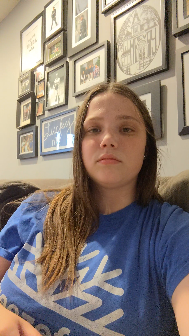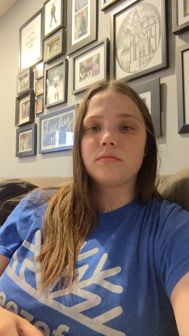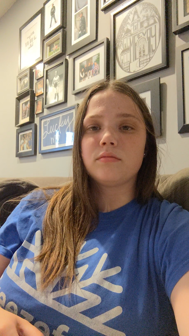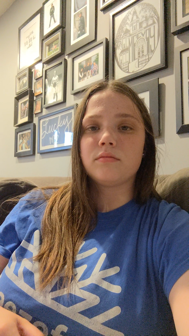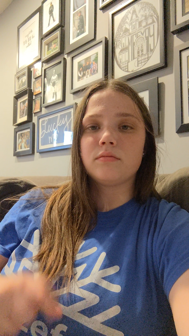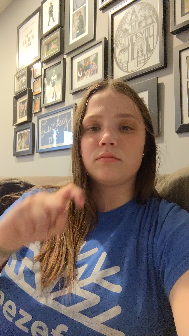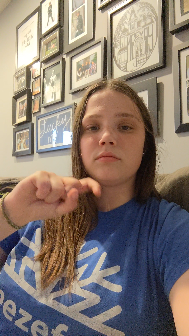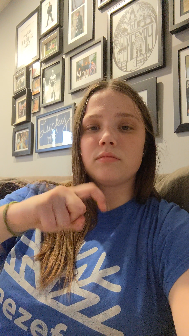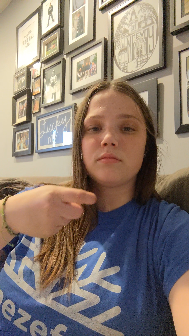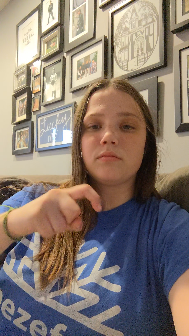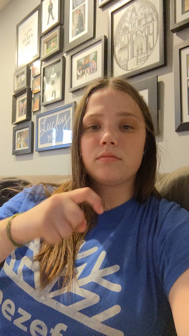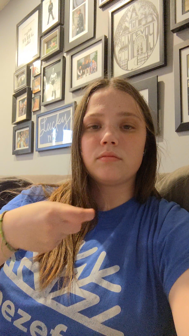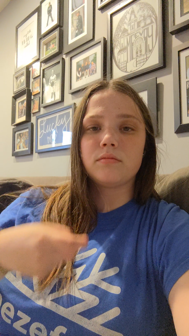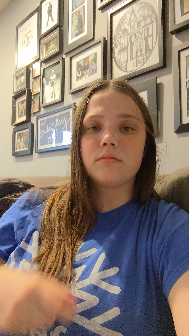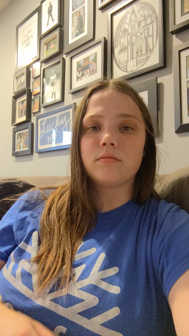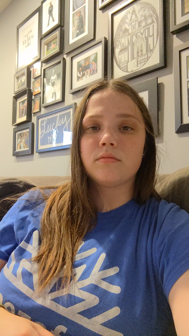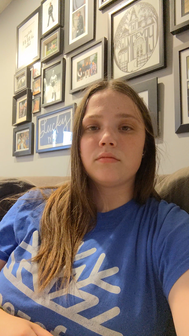friend